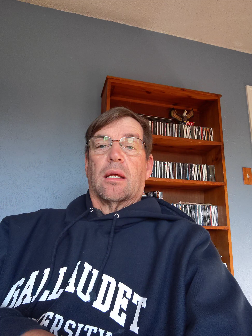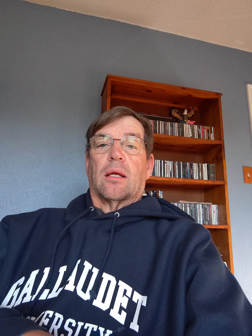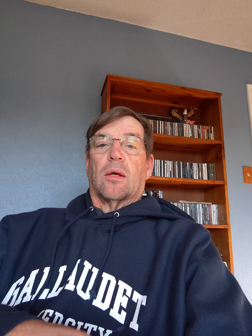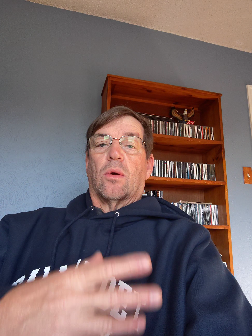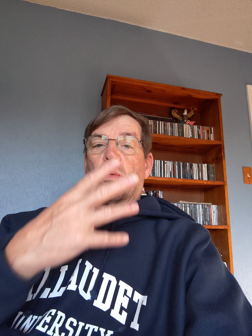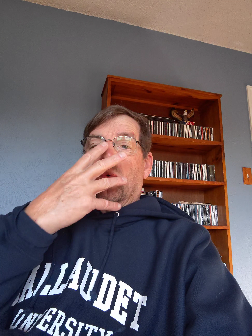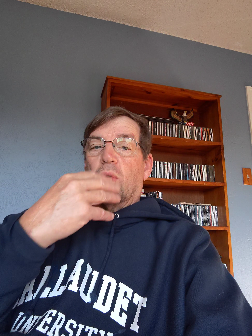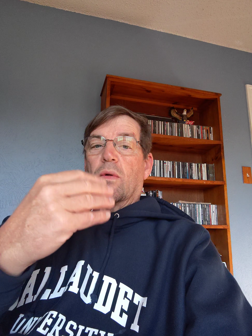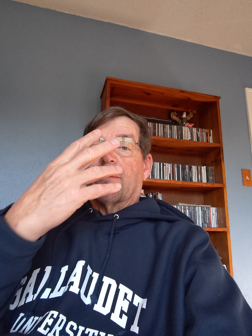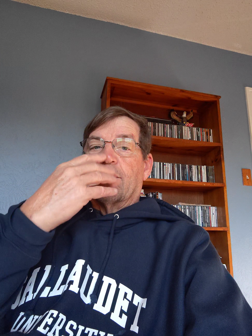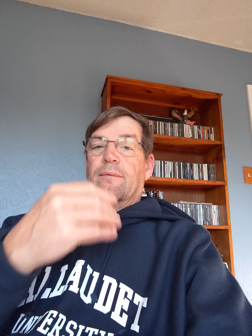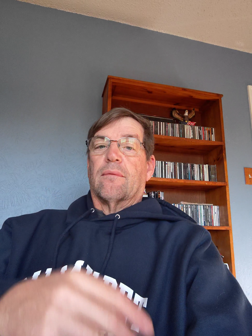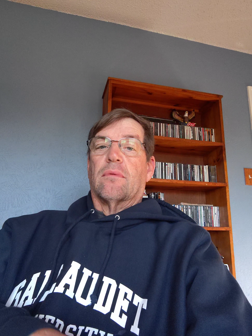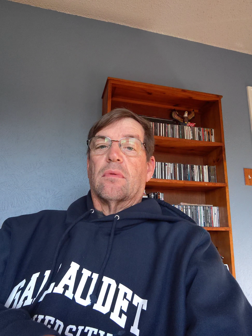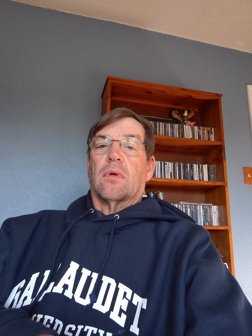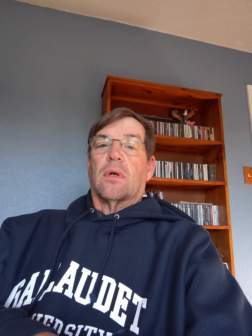wolf